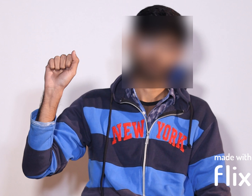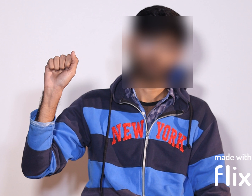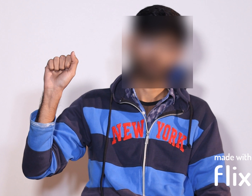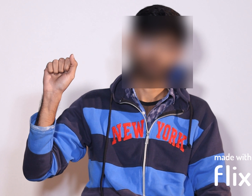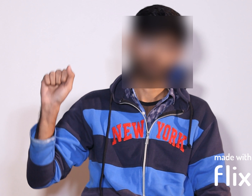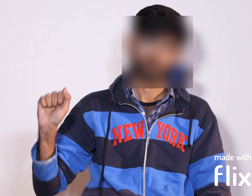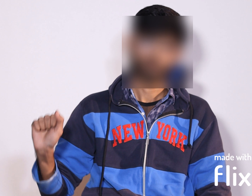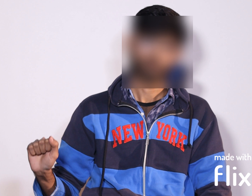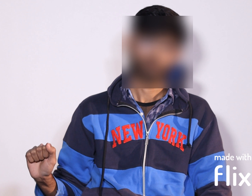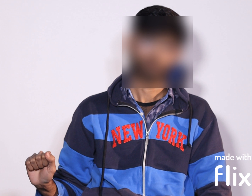آ